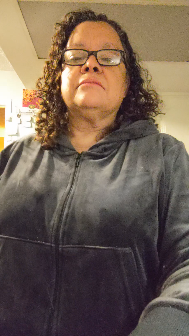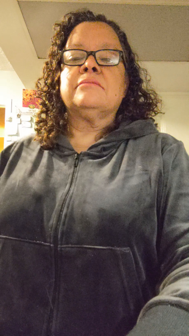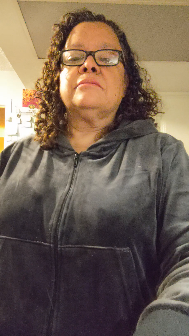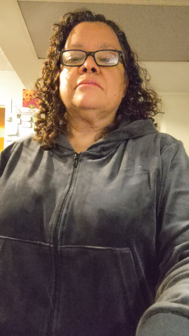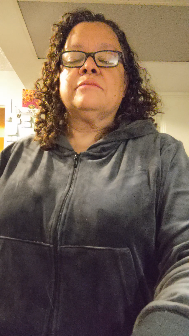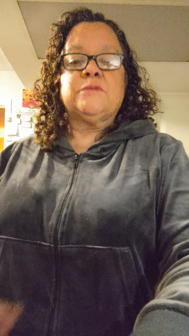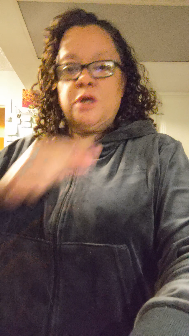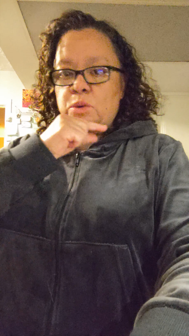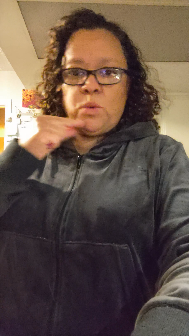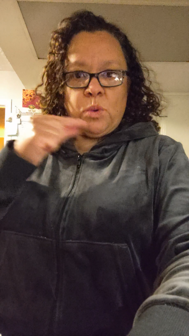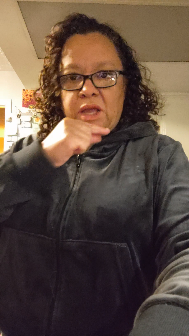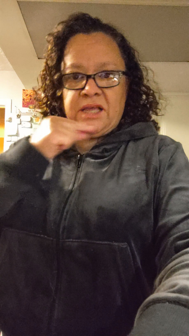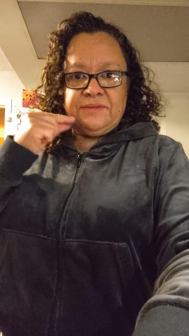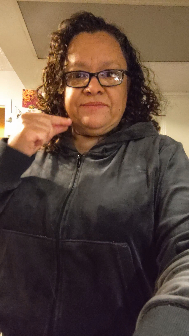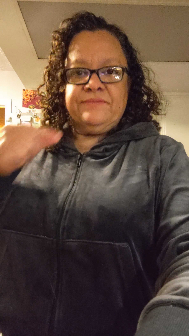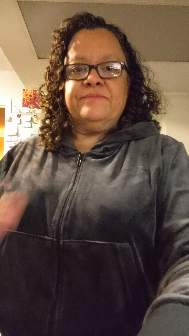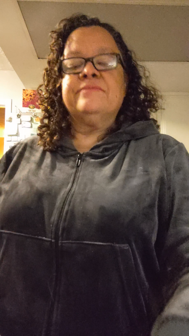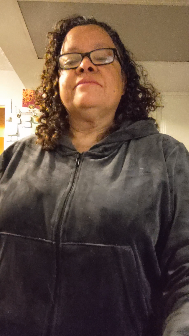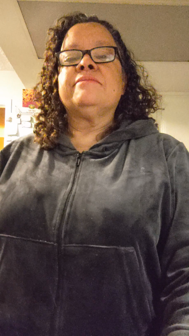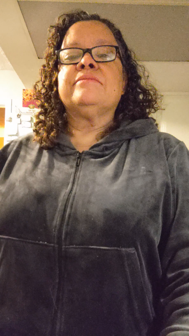glue